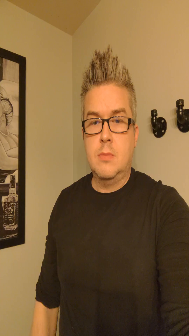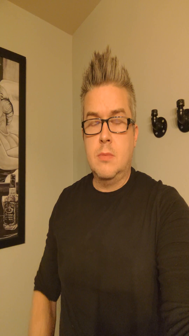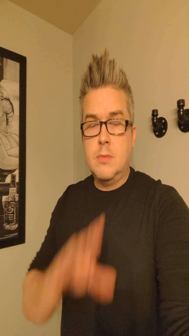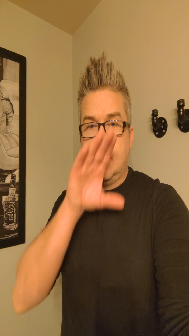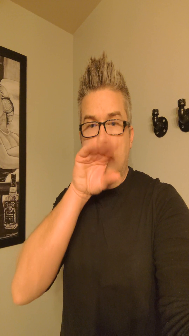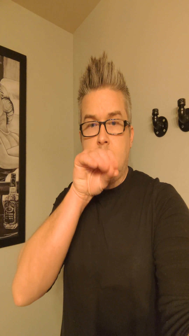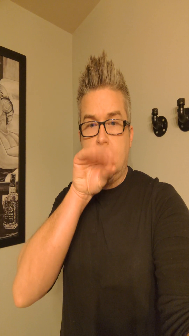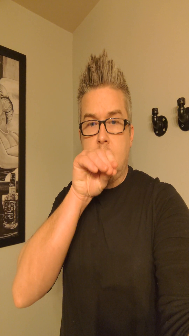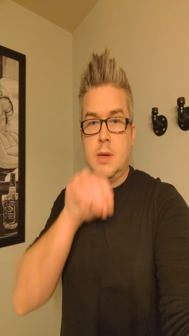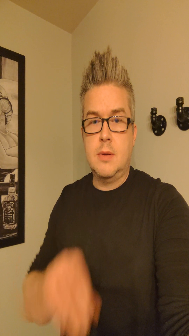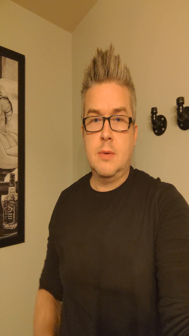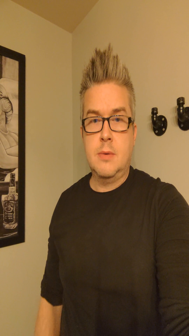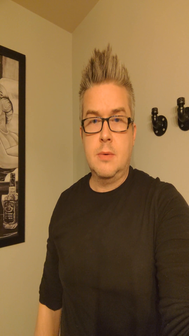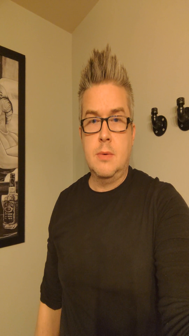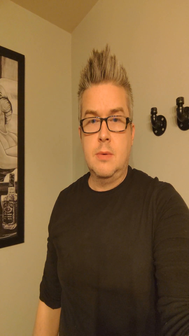goose